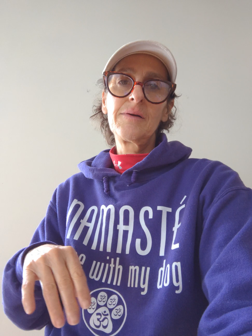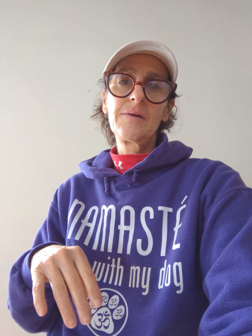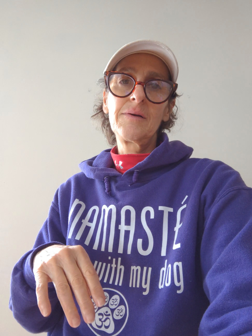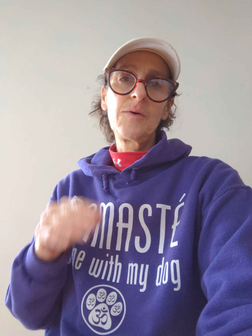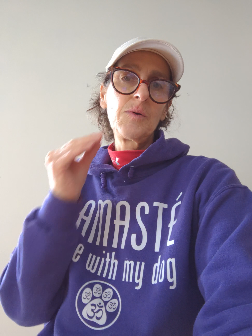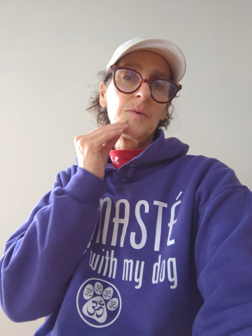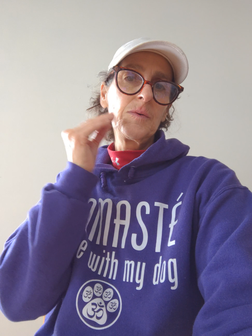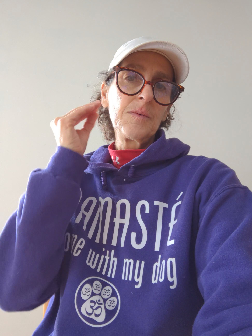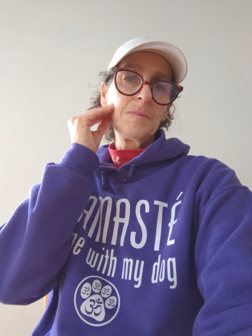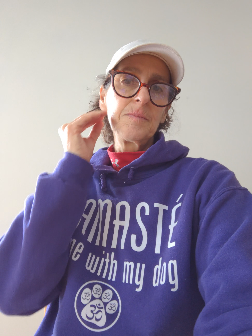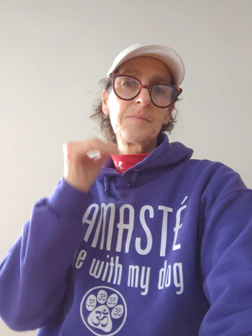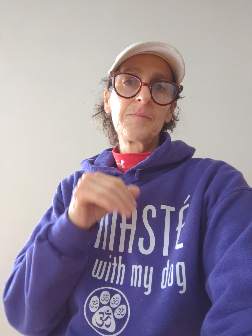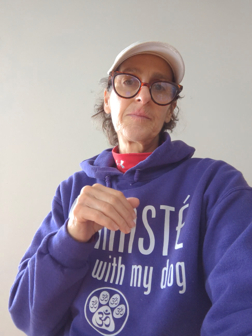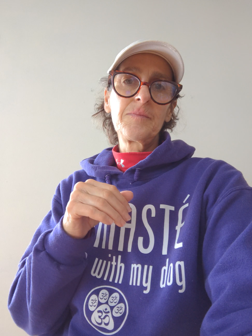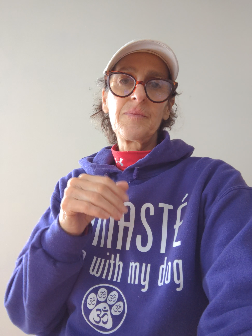home